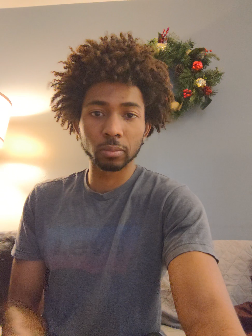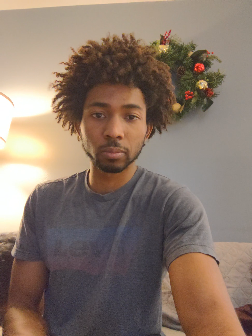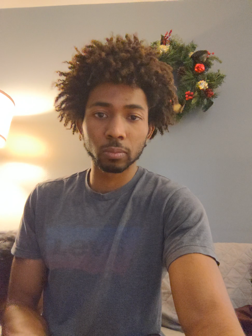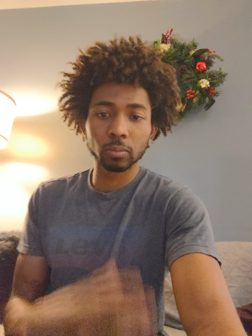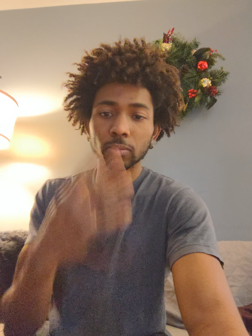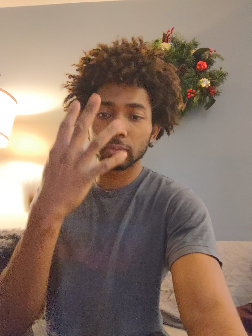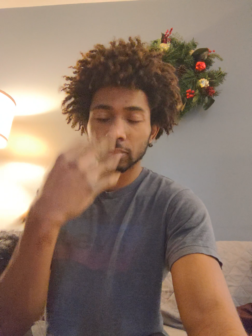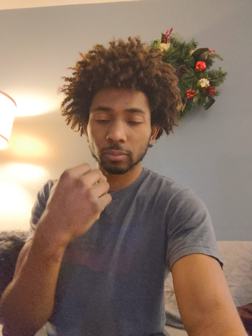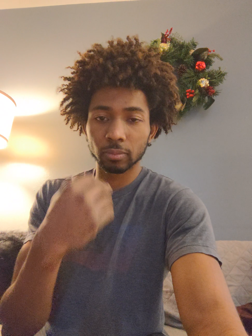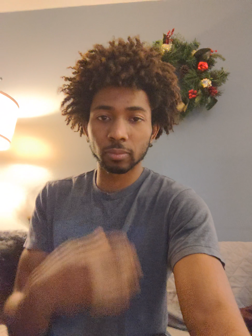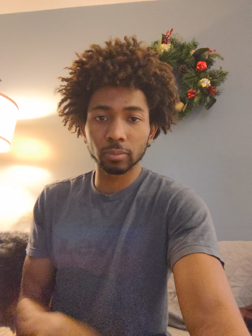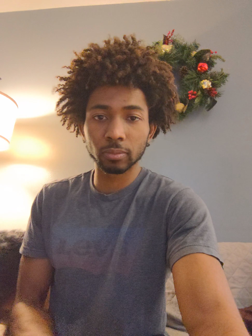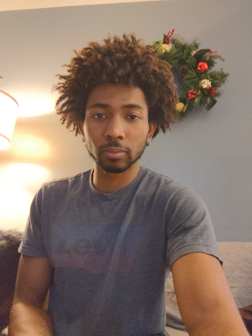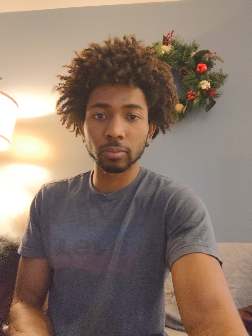sleep